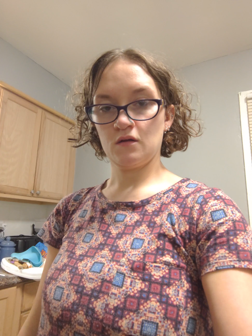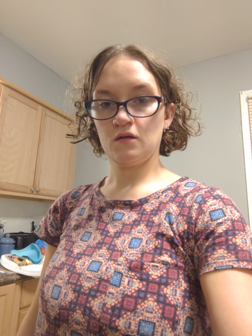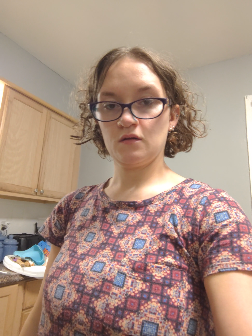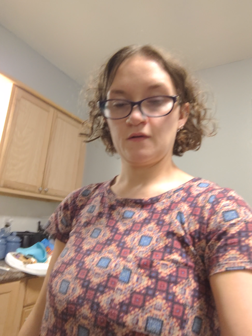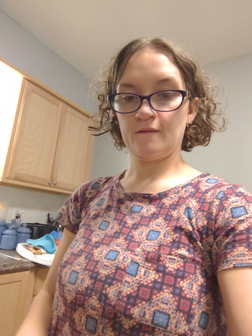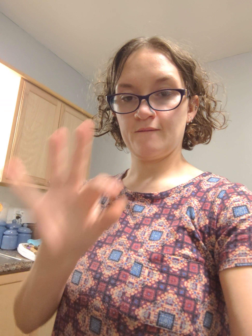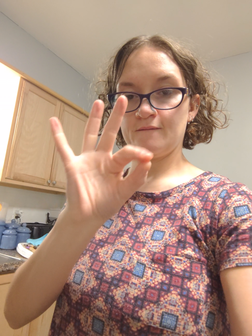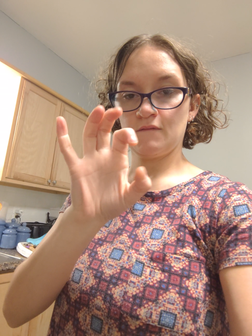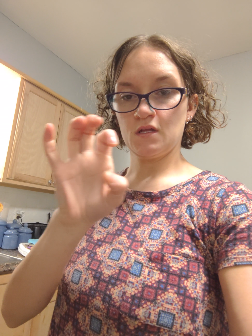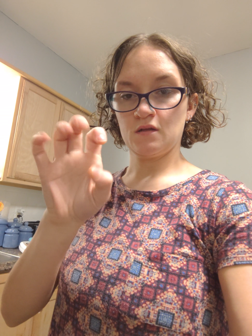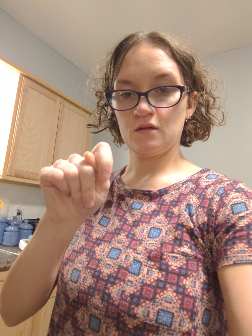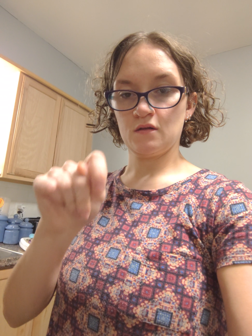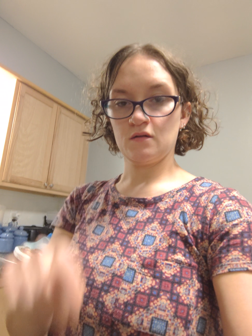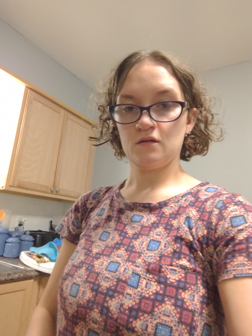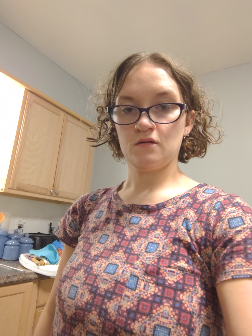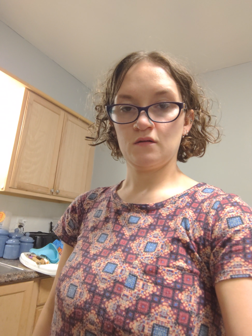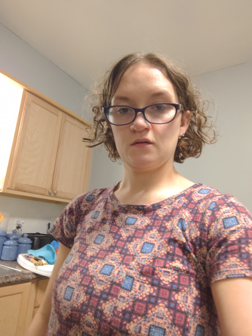feet